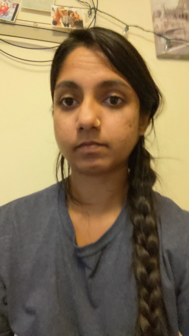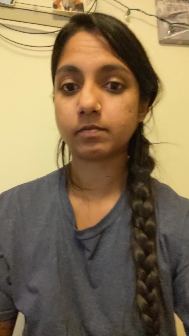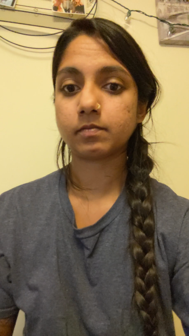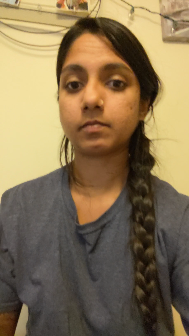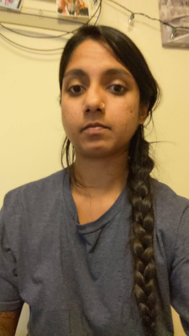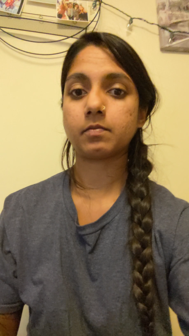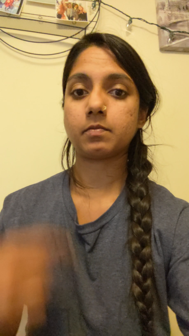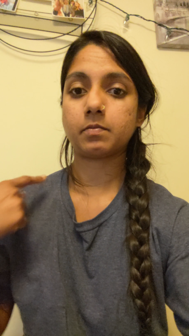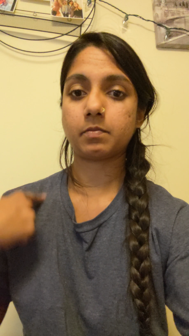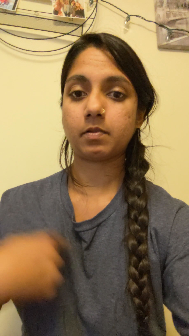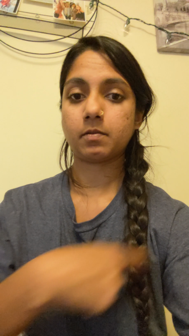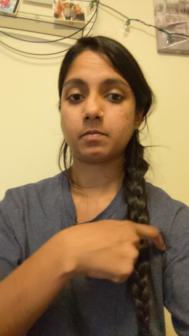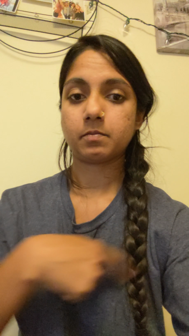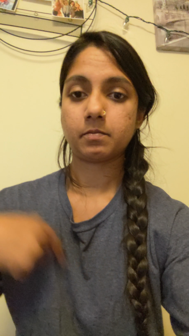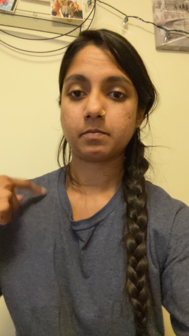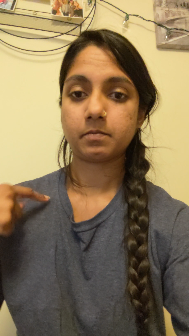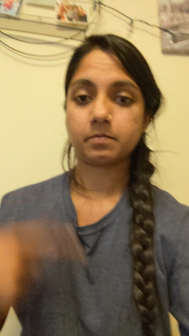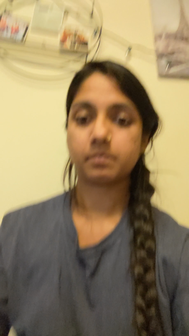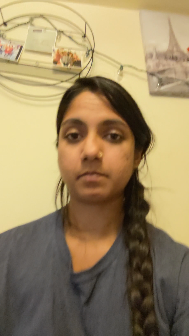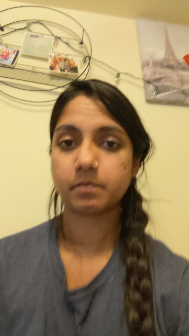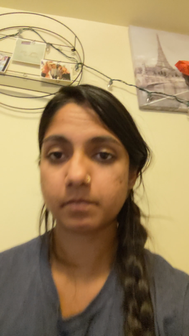bib